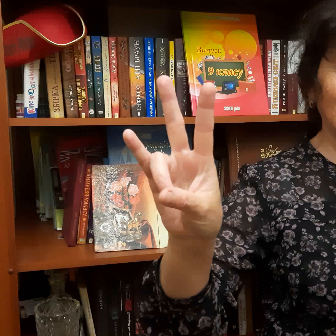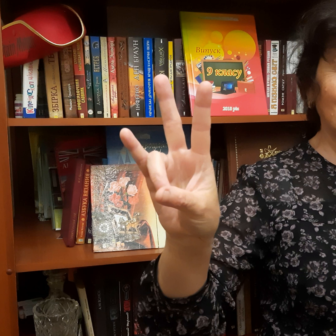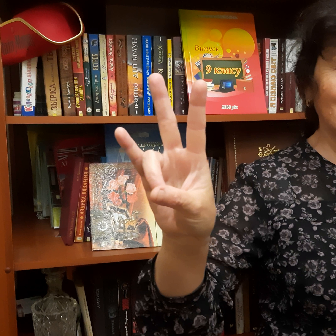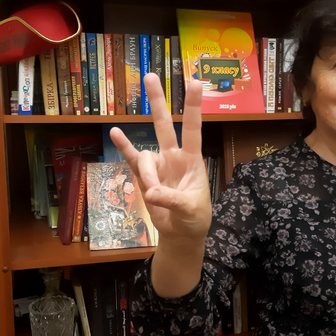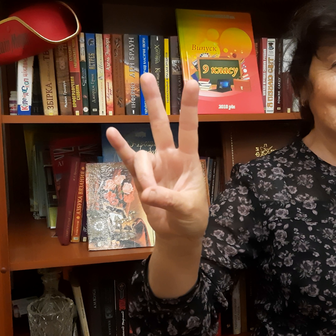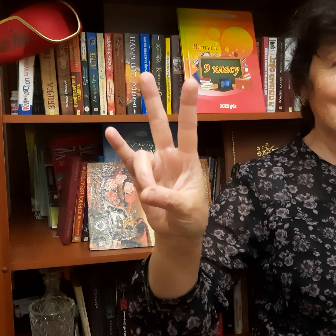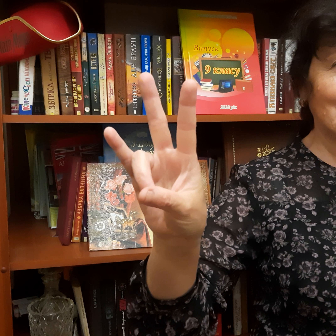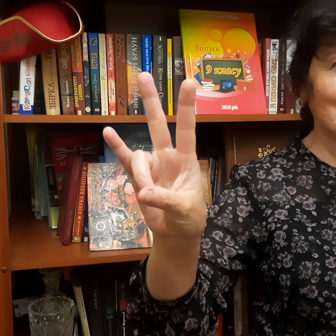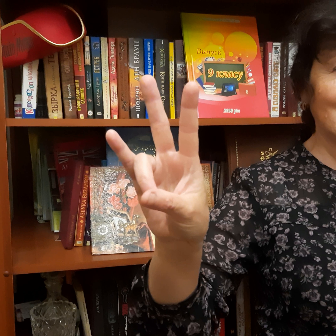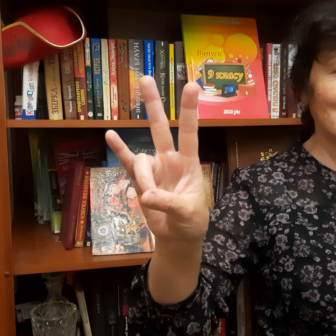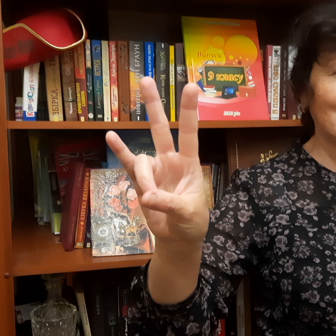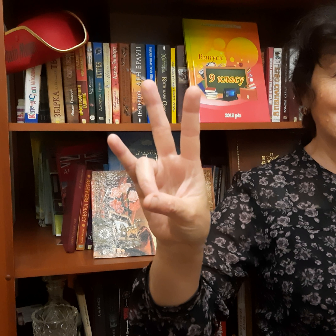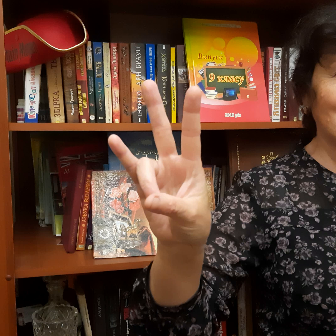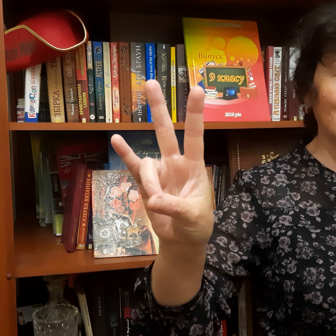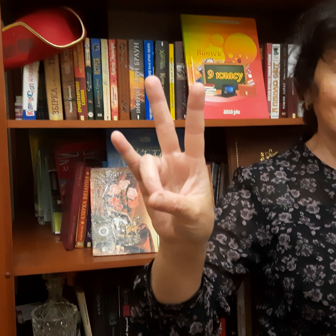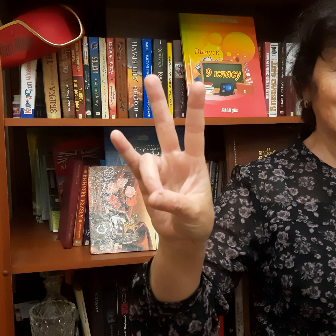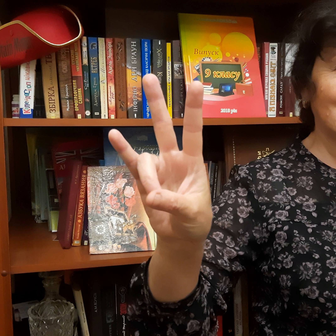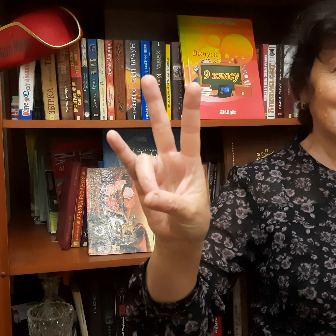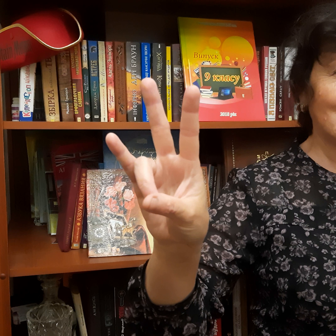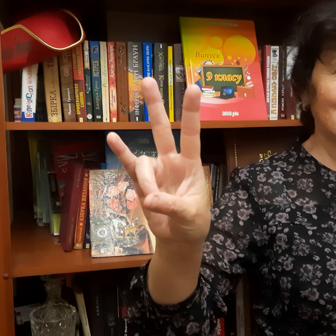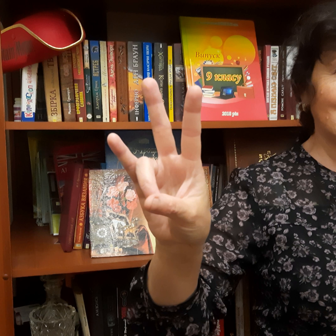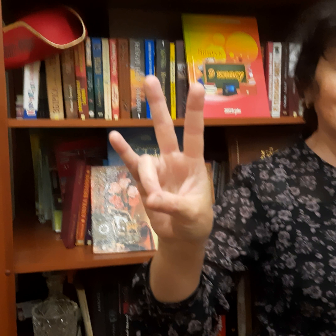Н